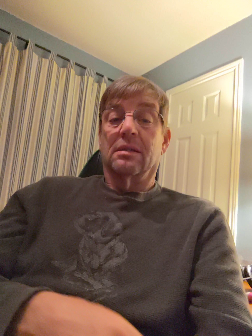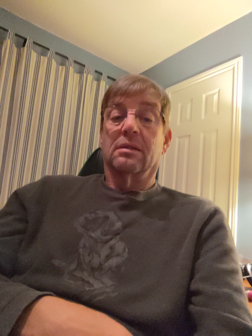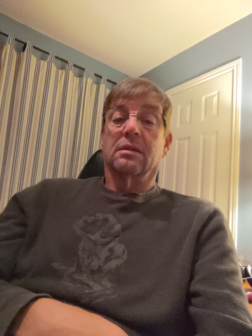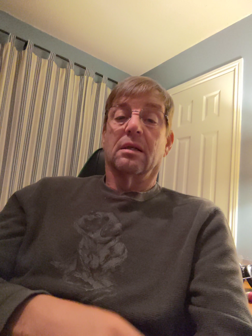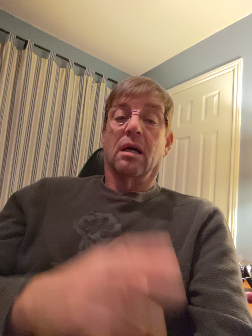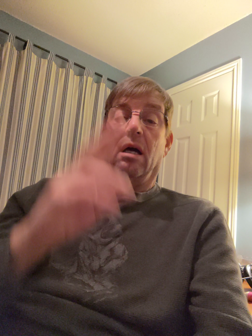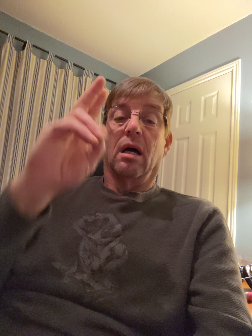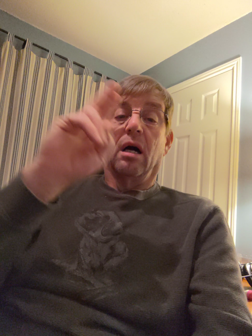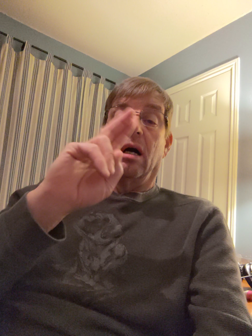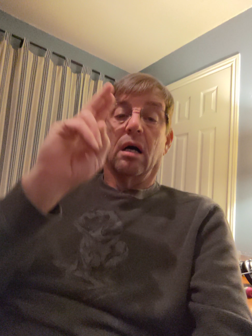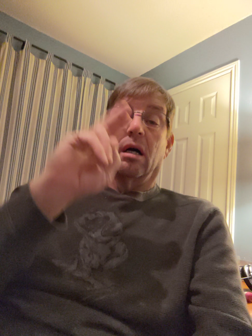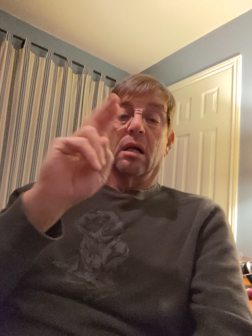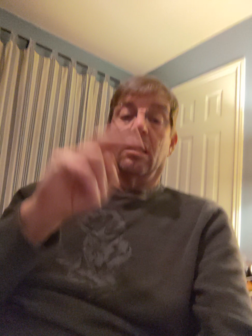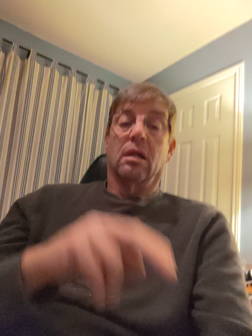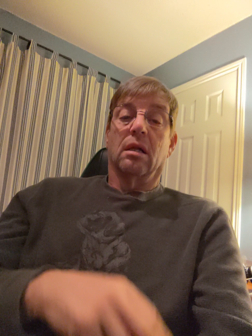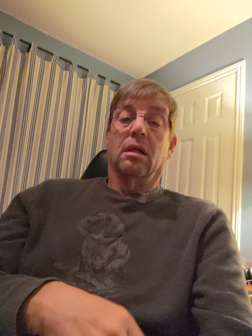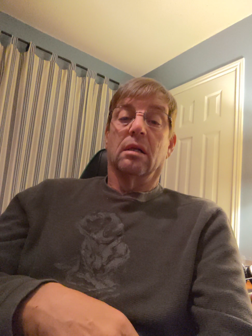uncle